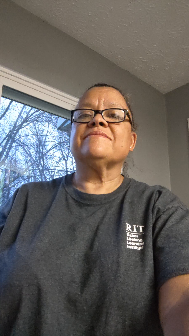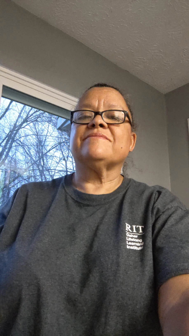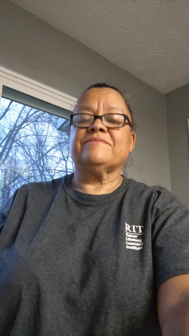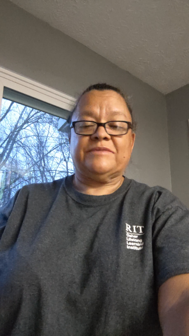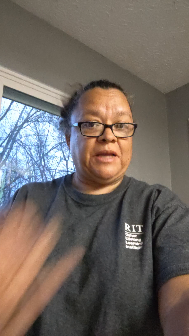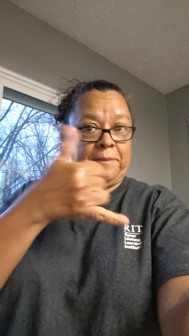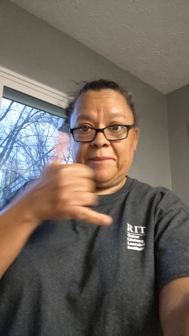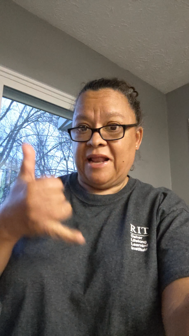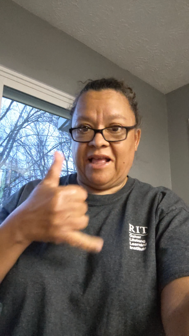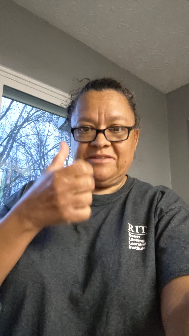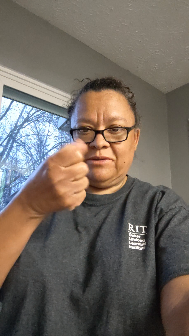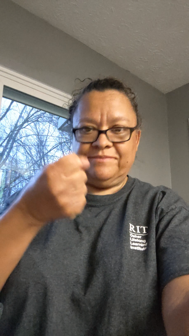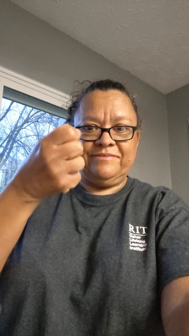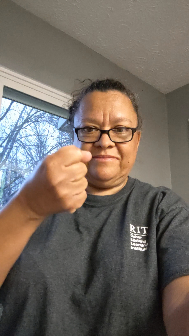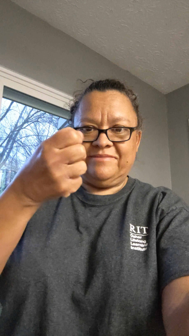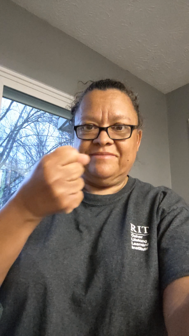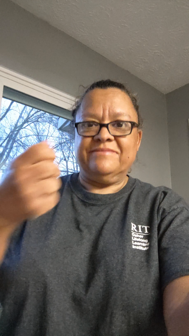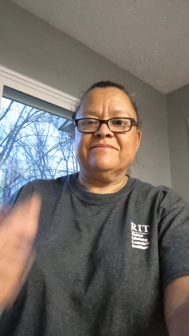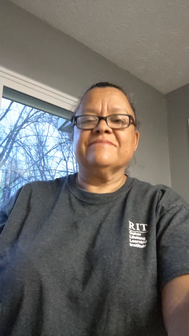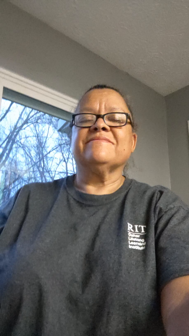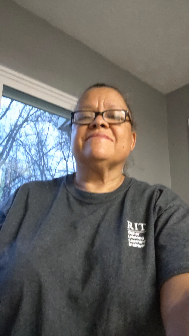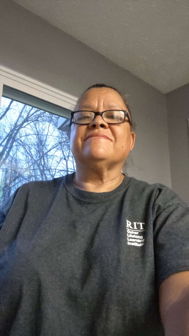play dough